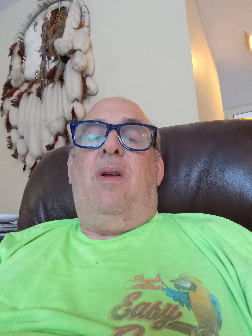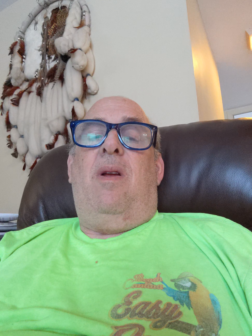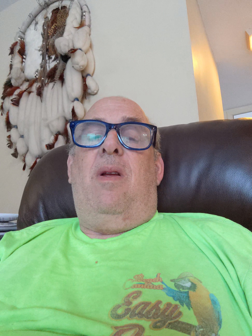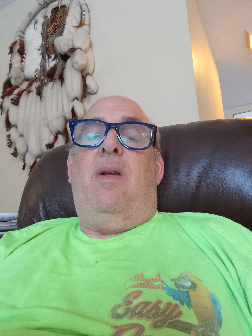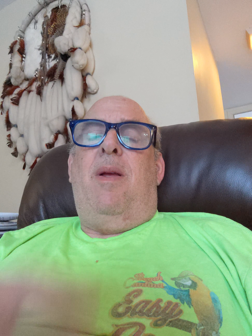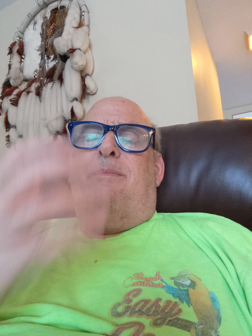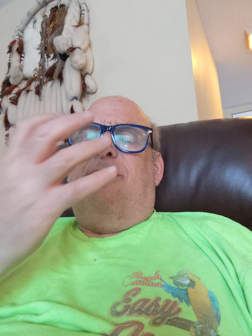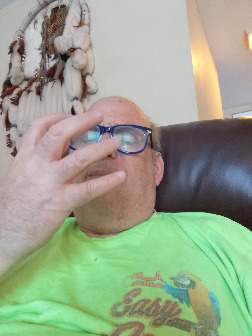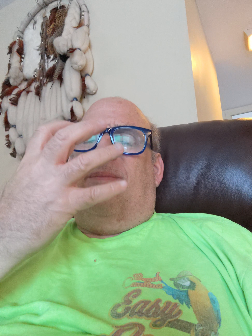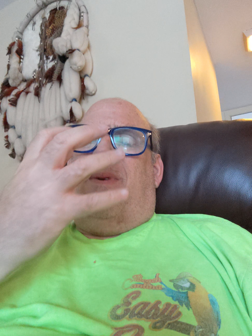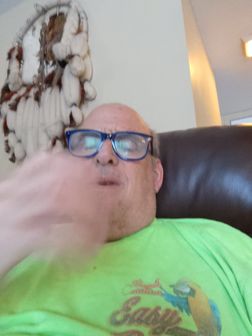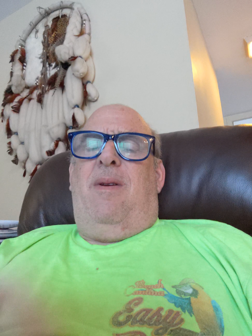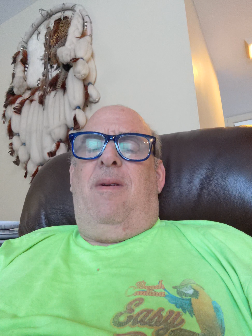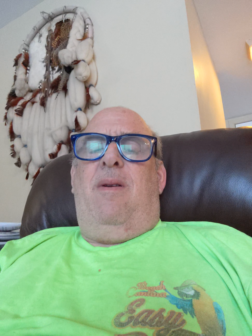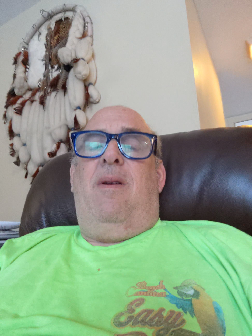mad